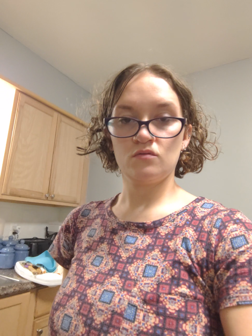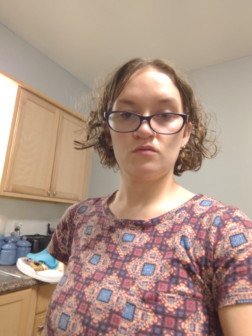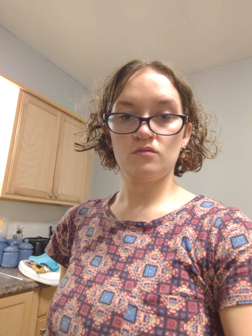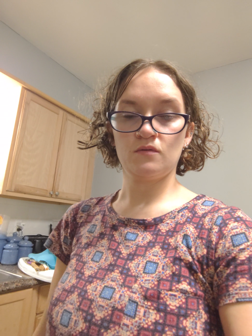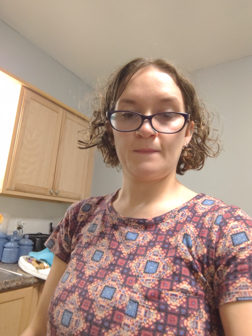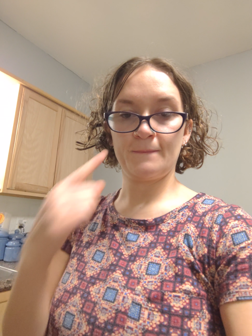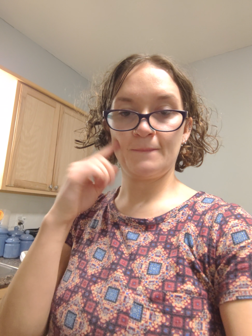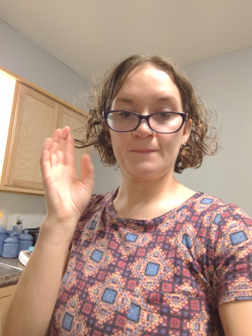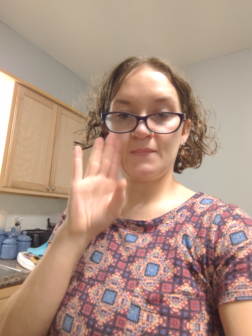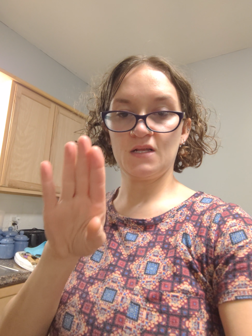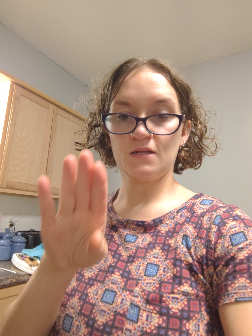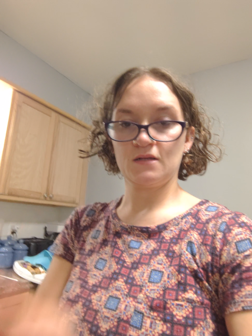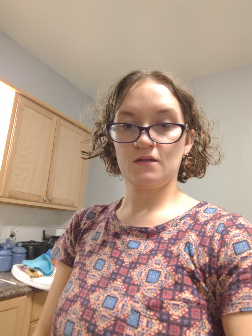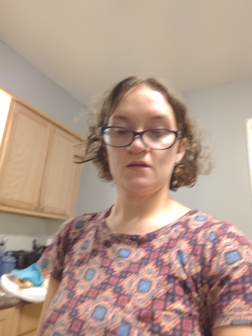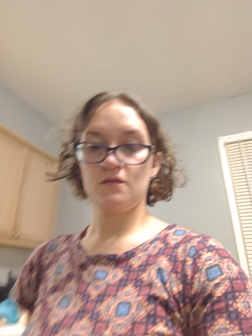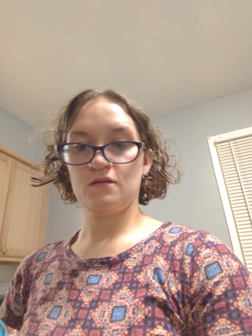bee